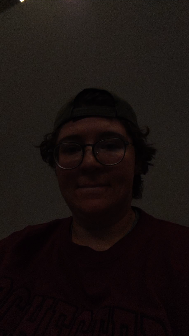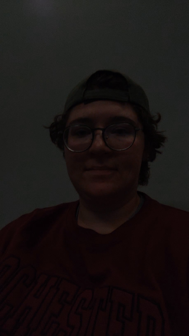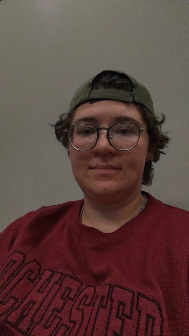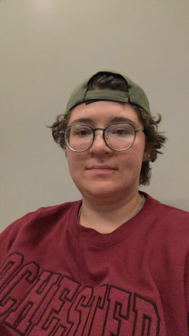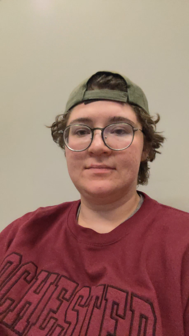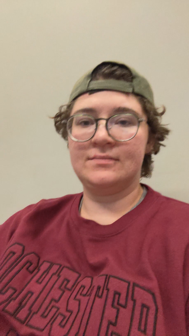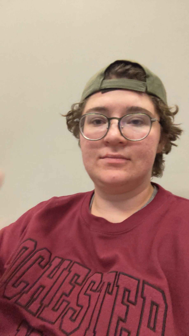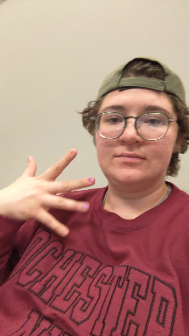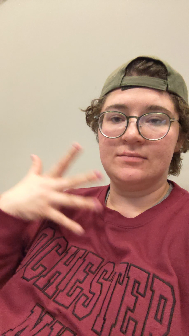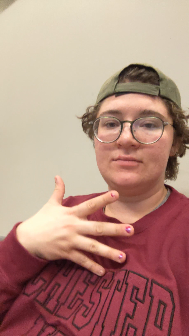scared